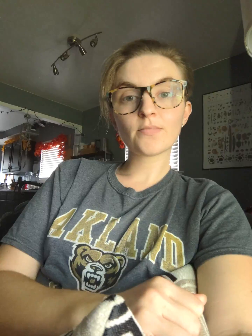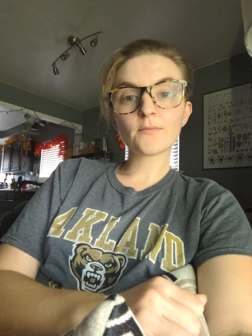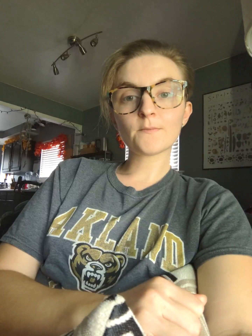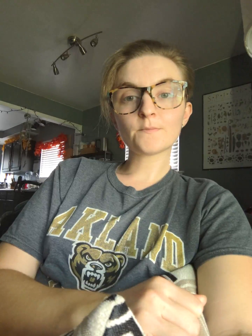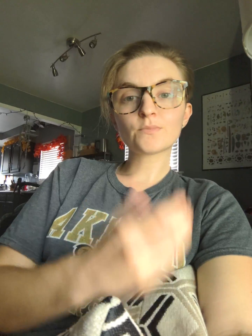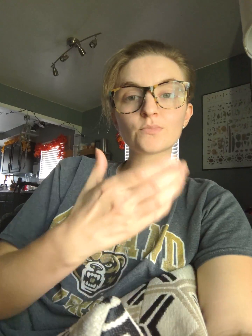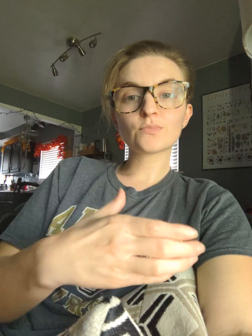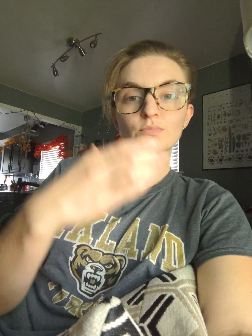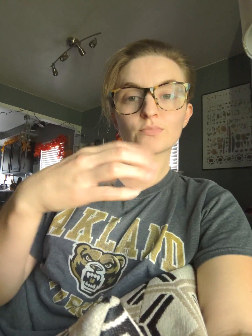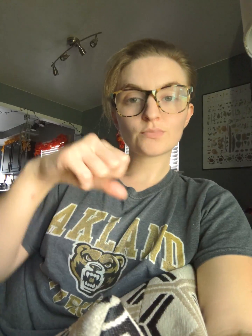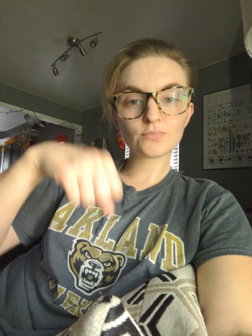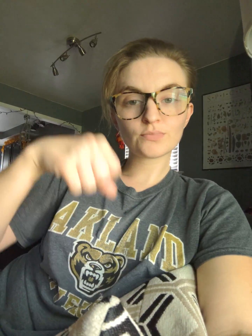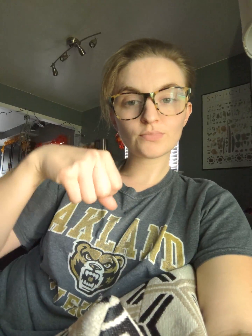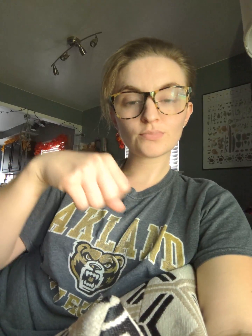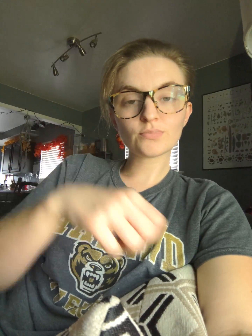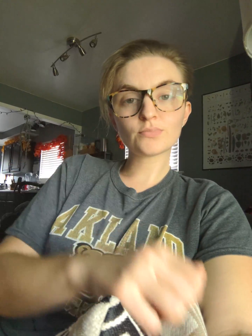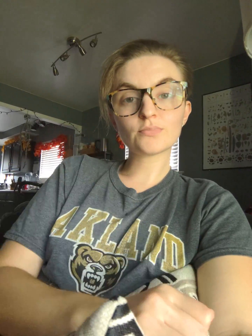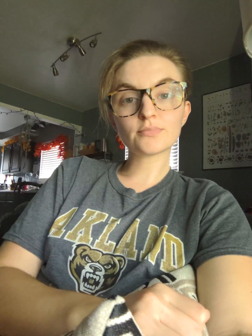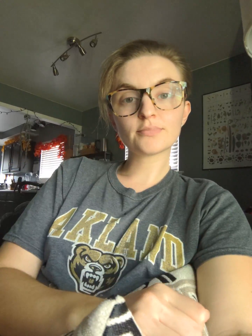bucket